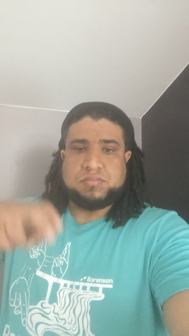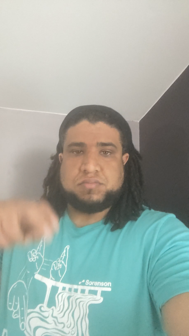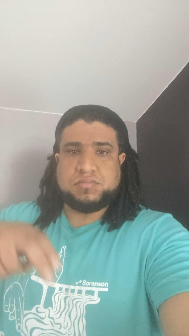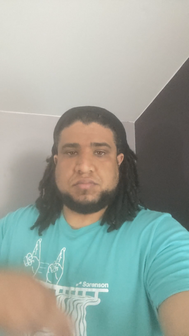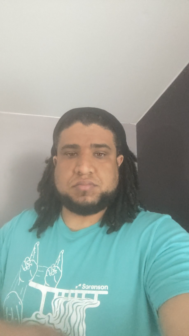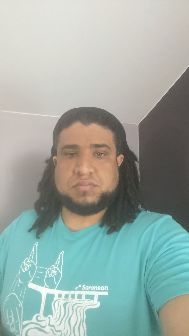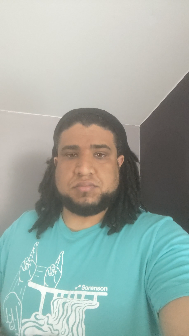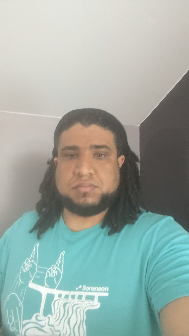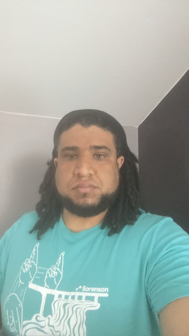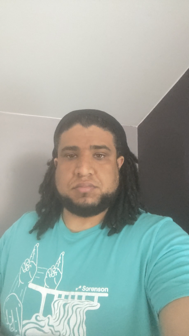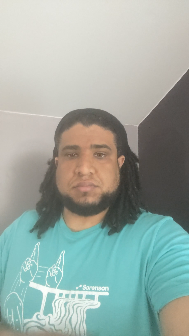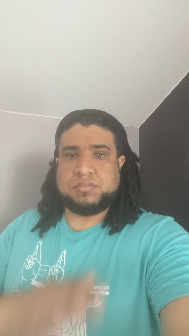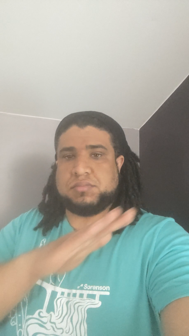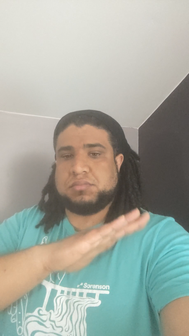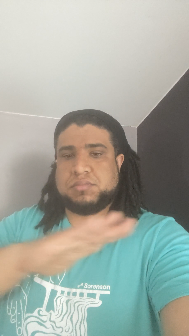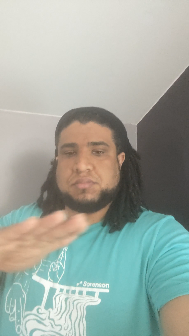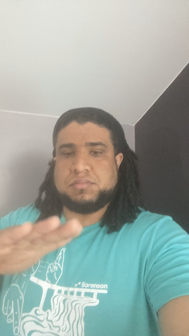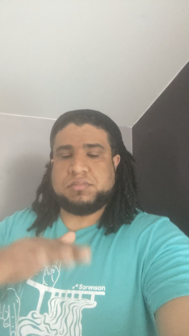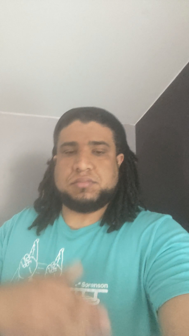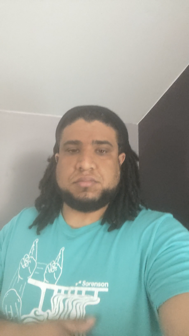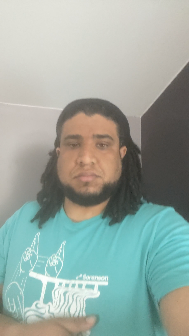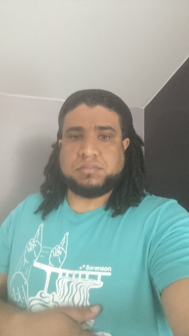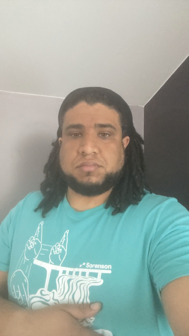nice